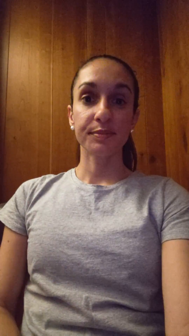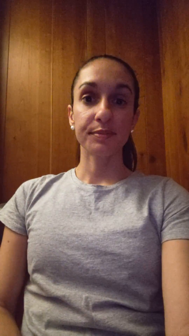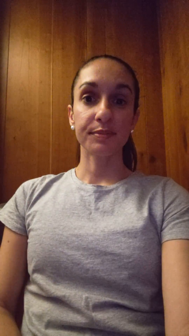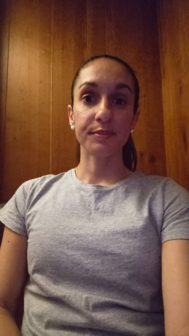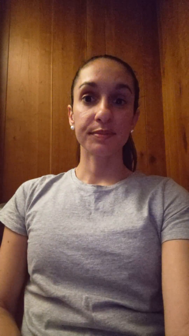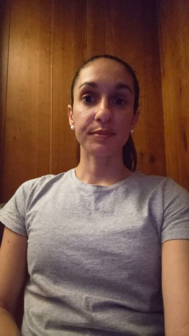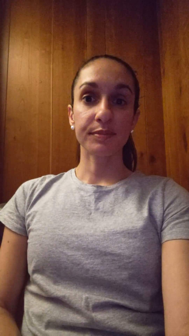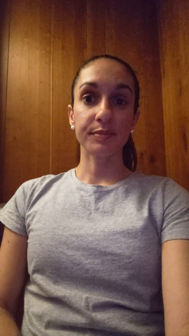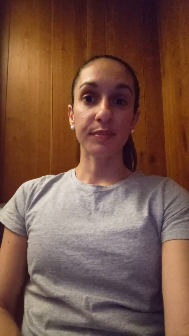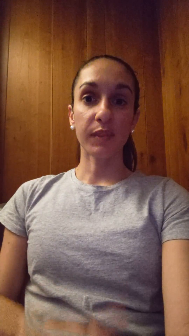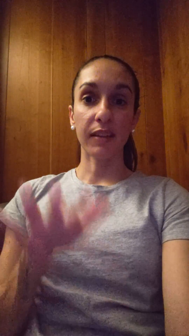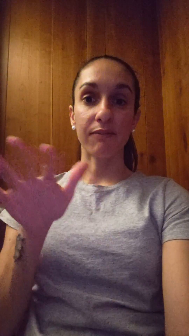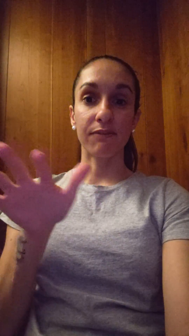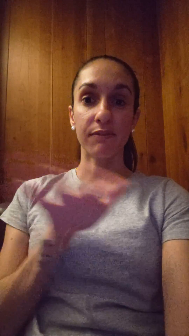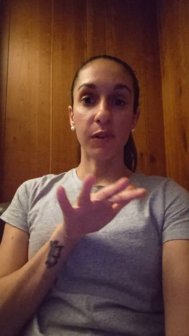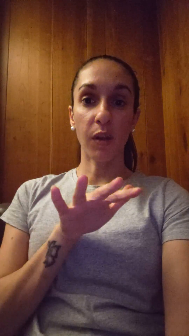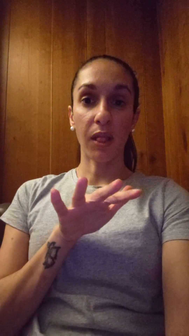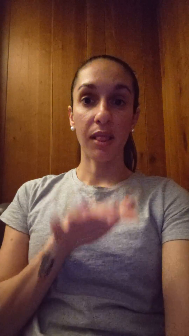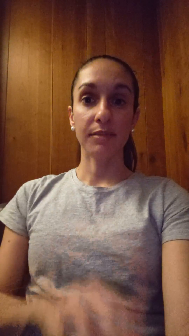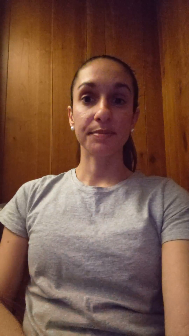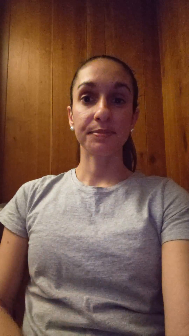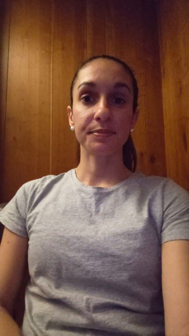full